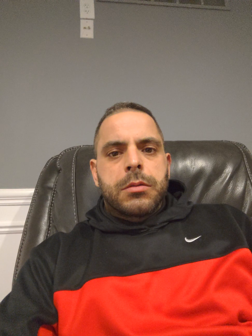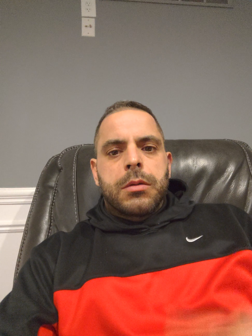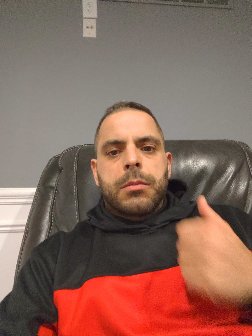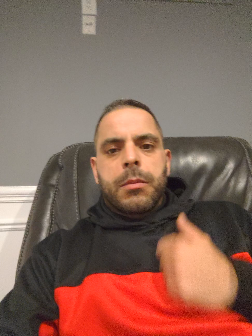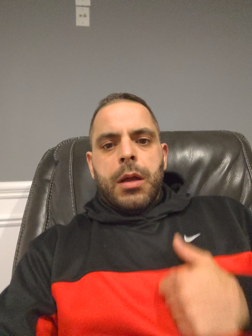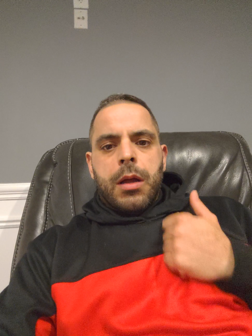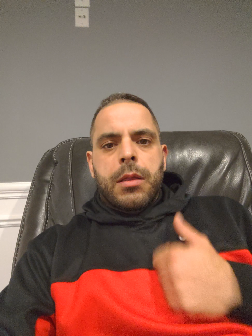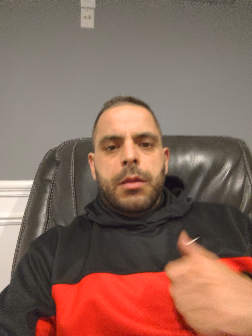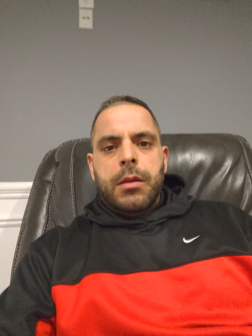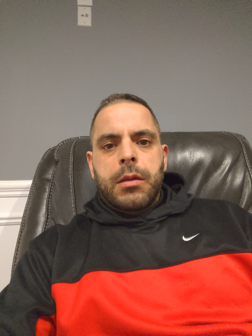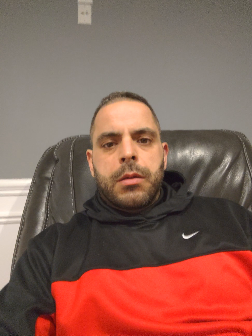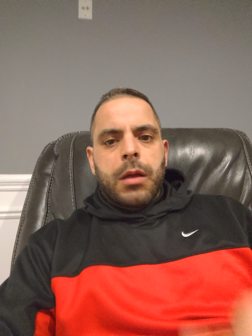bath